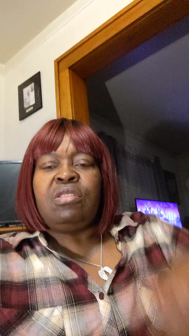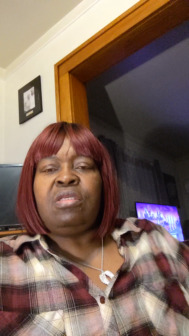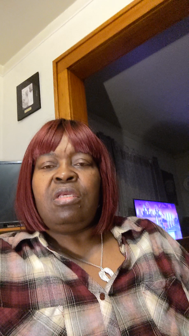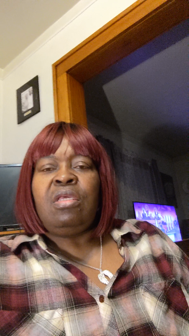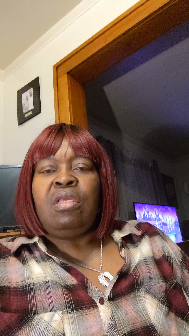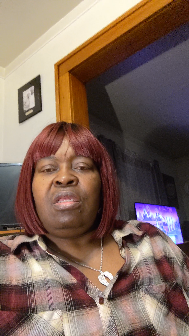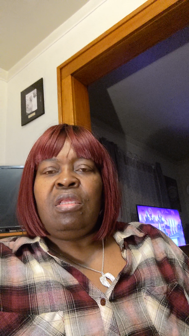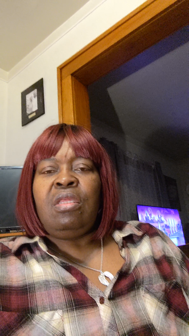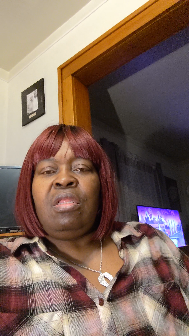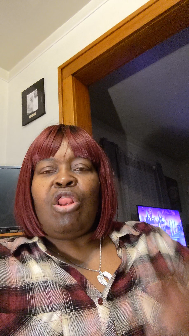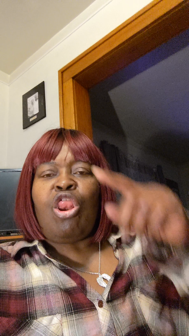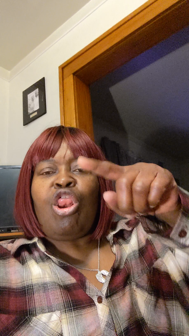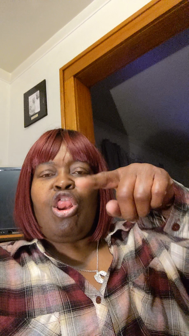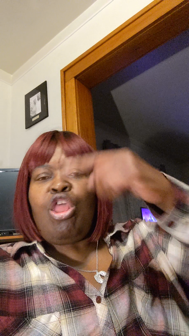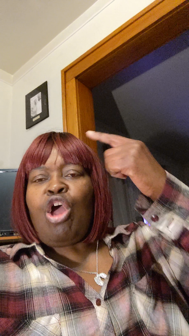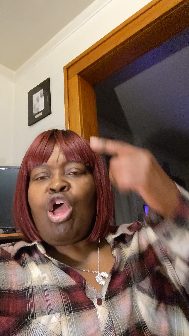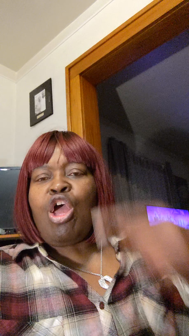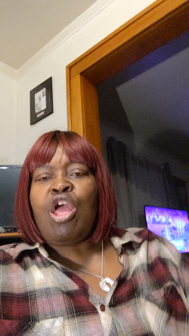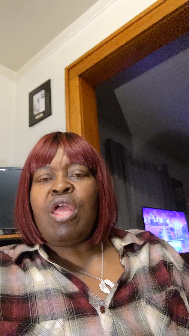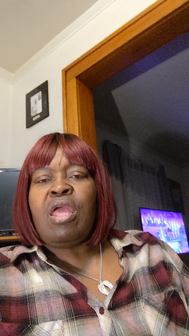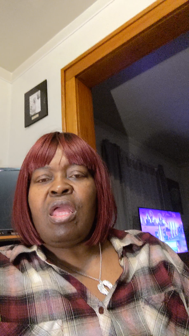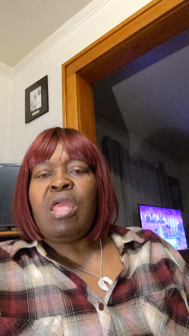long